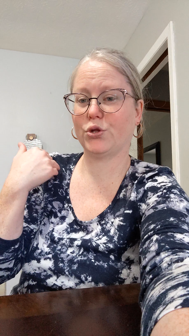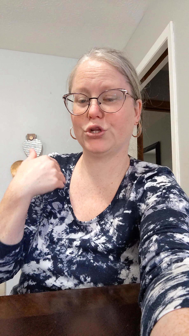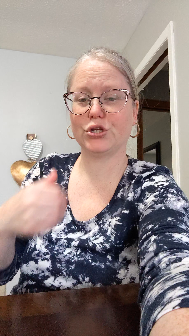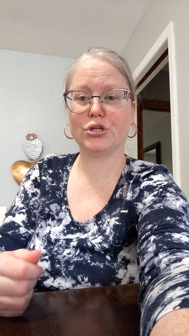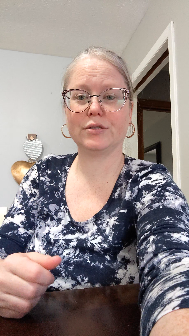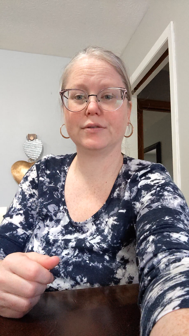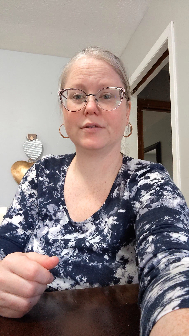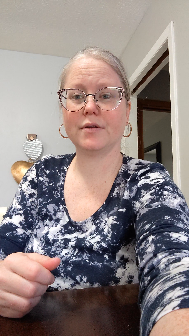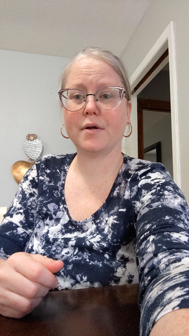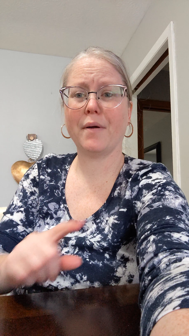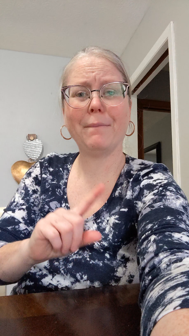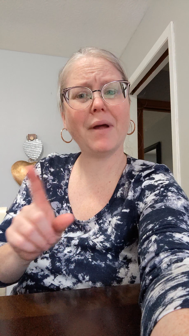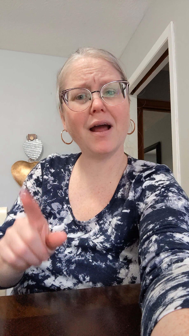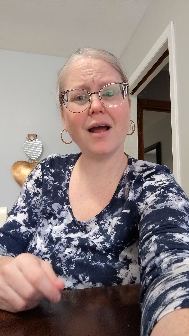but